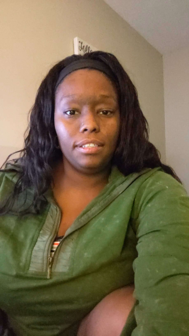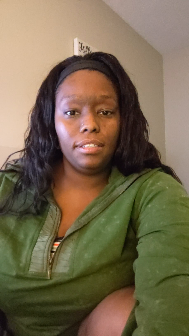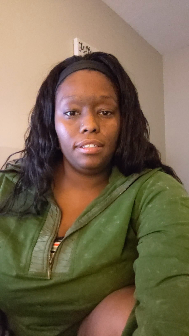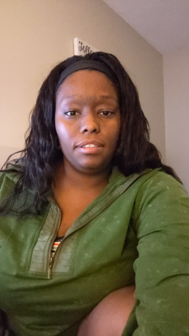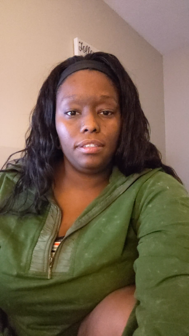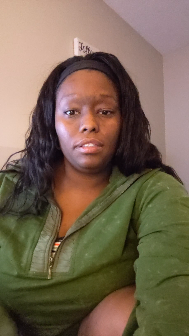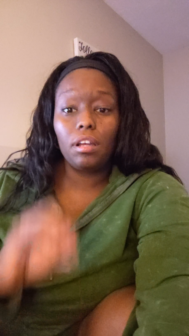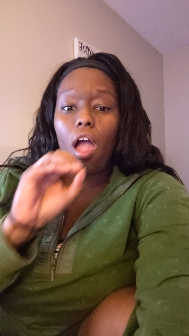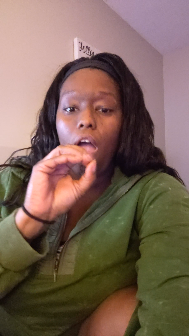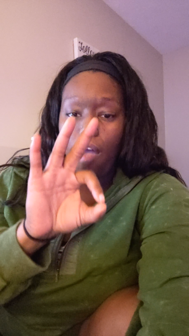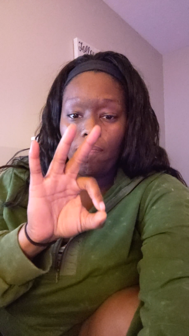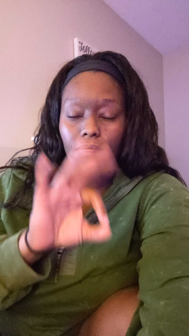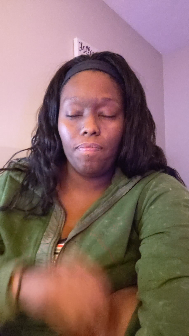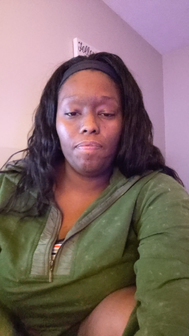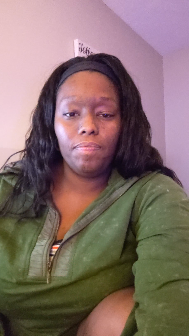of